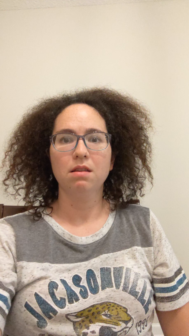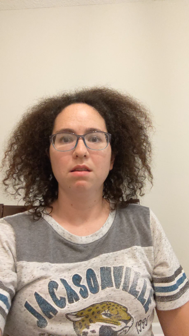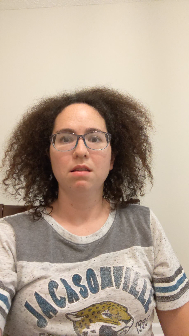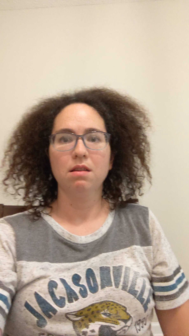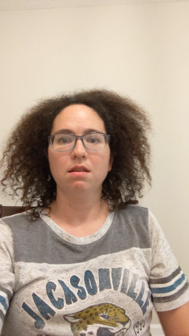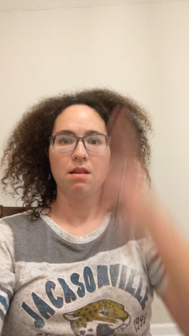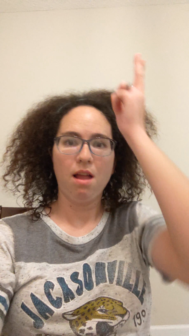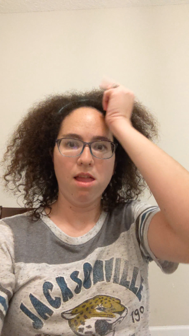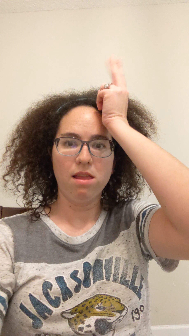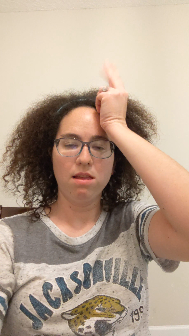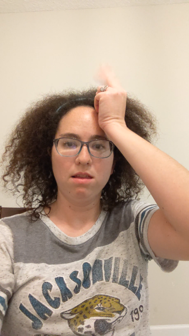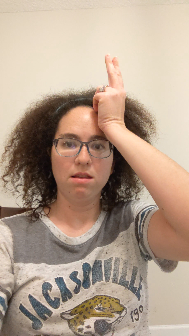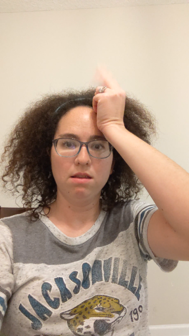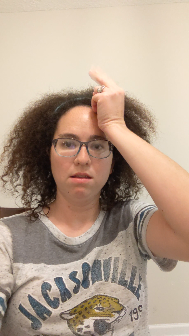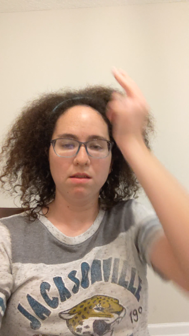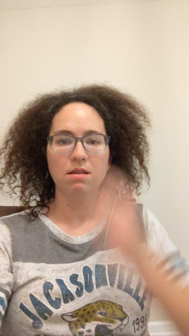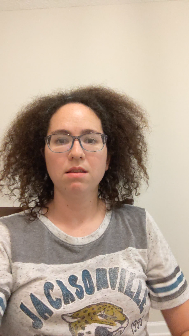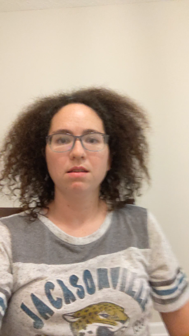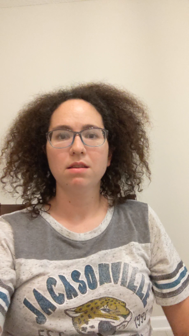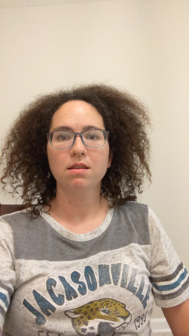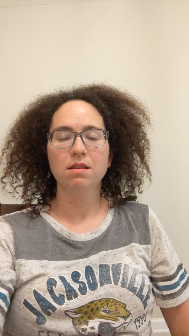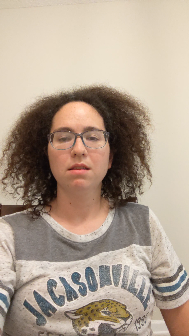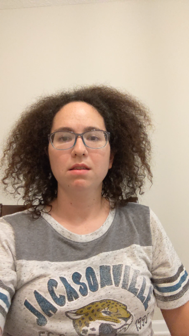rabbit